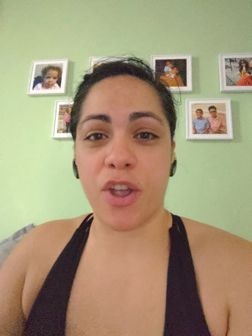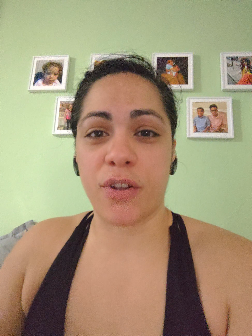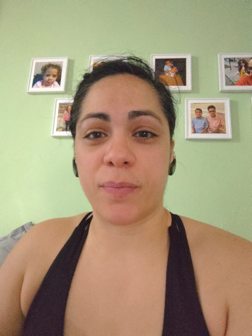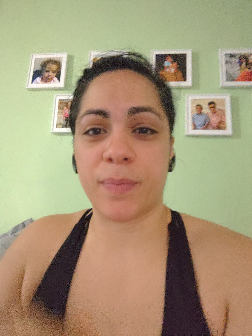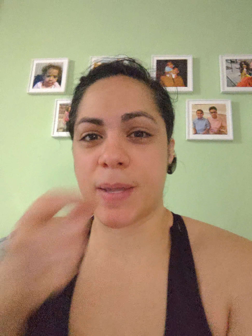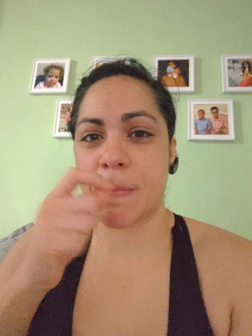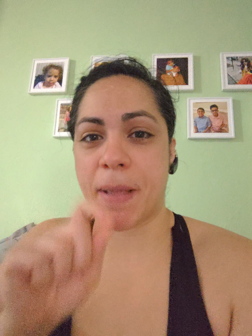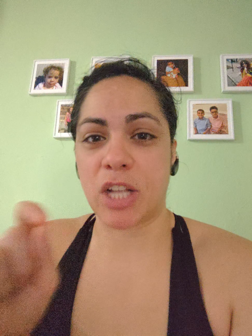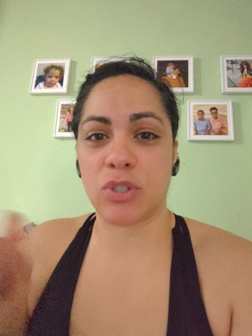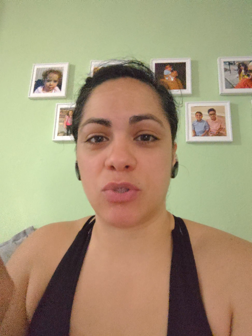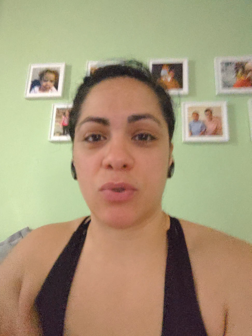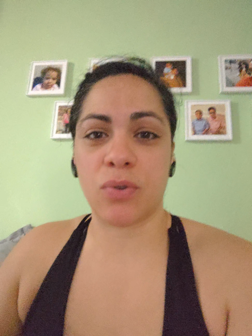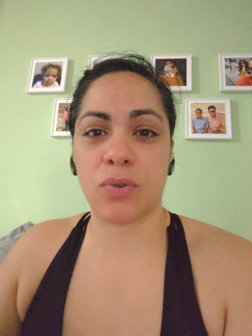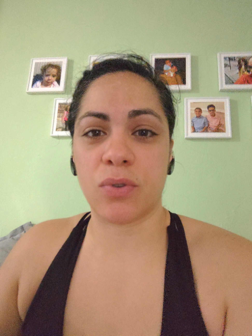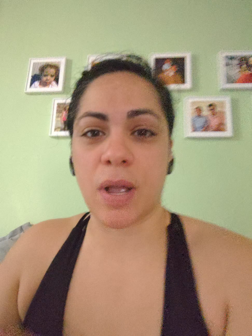pencil